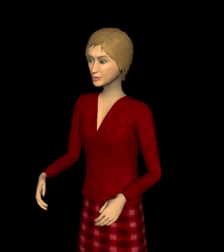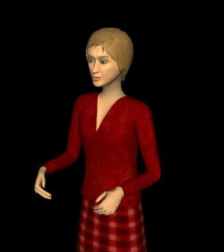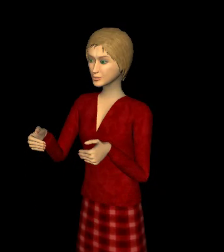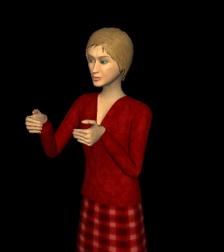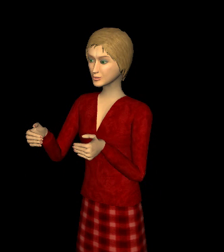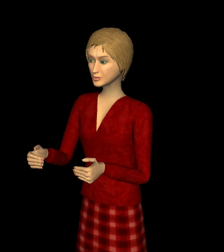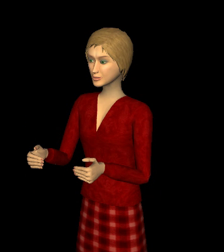توقف